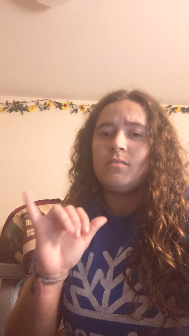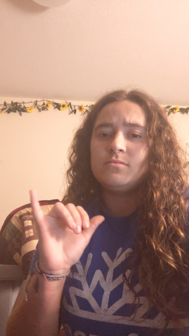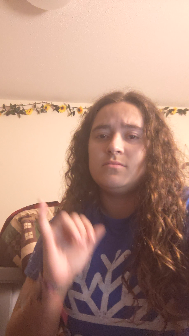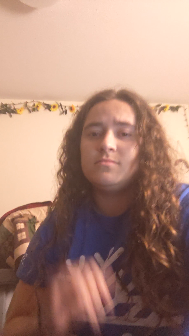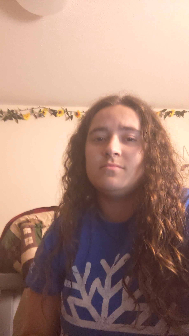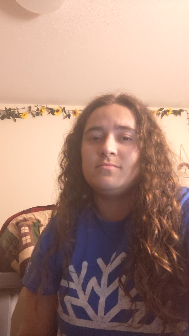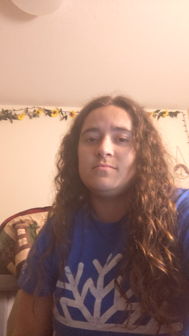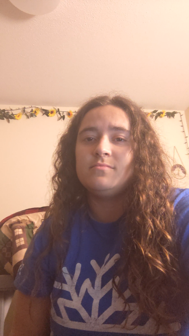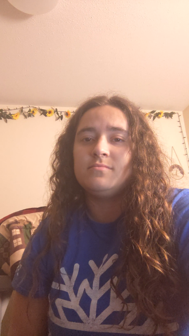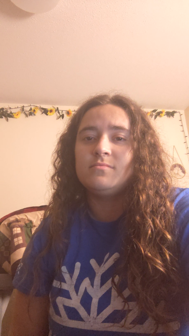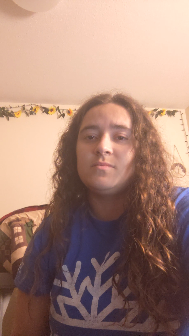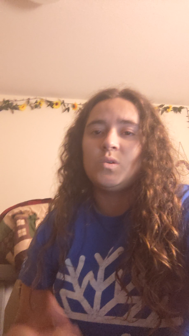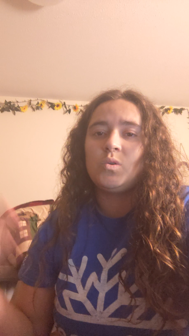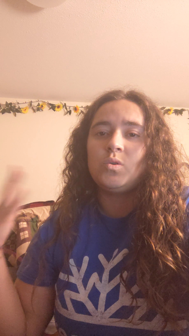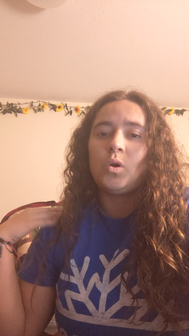shoulder